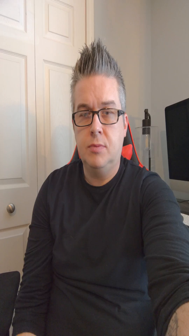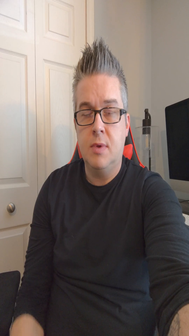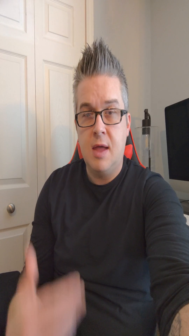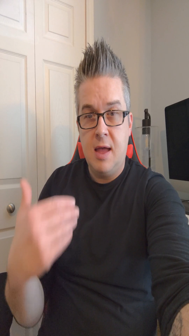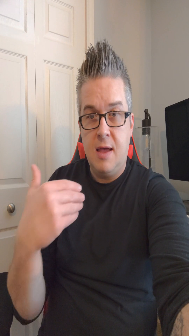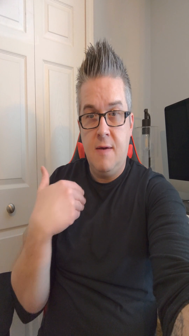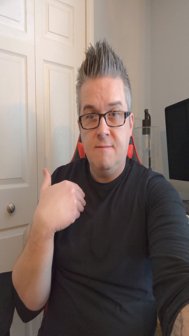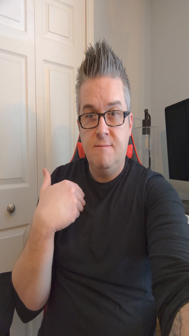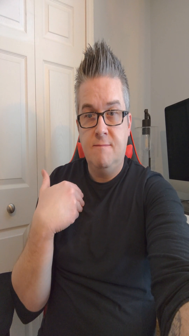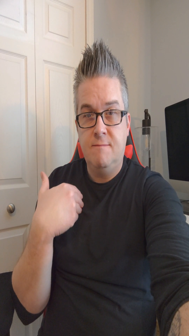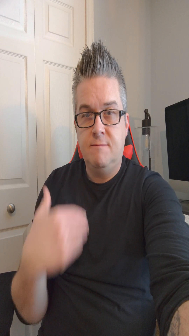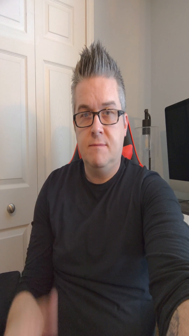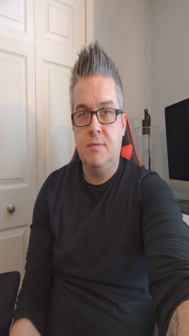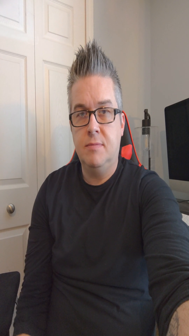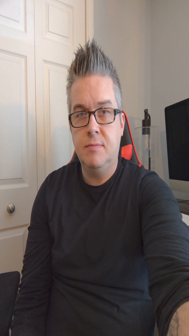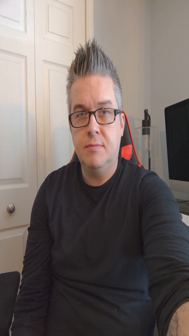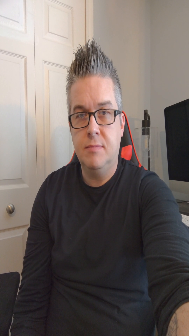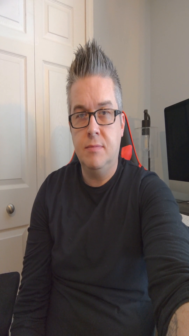have